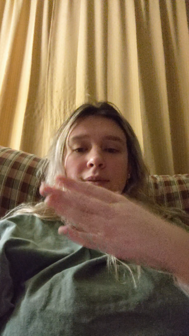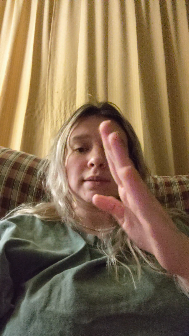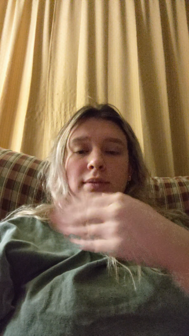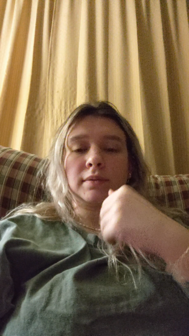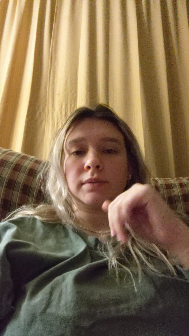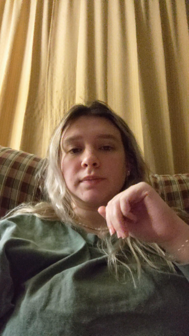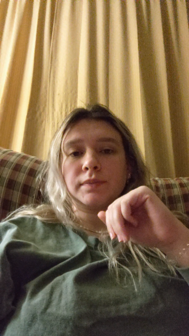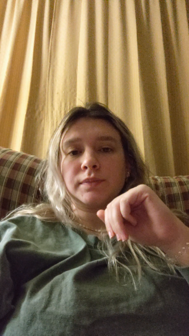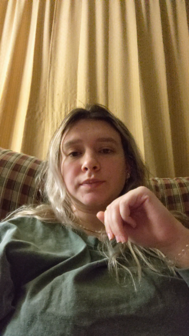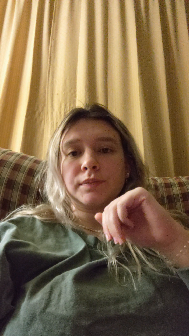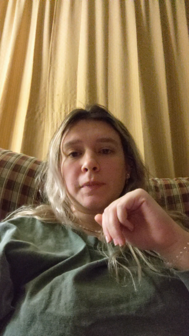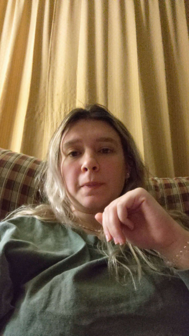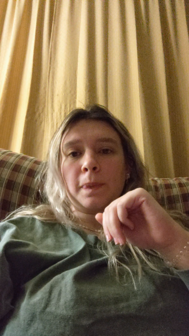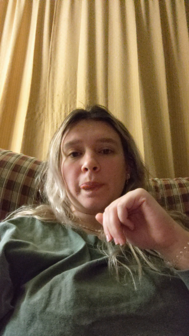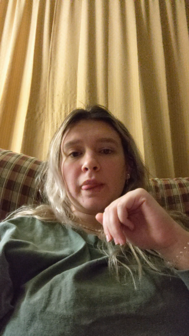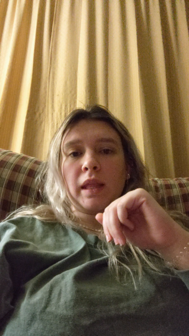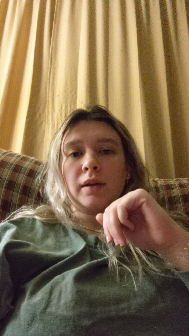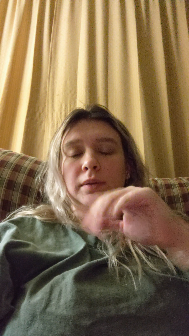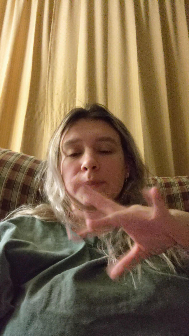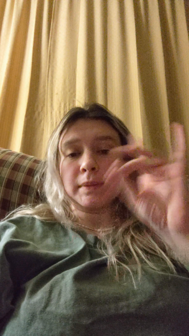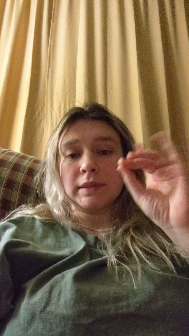pick